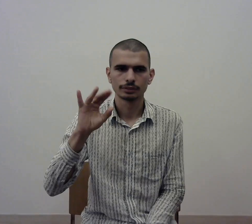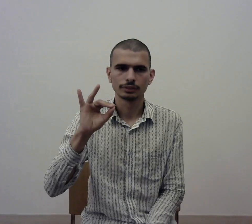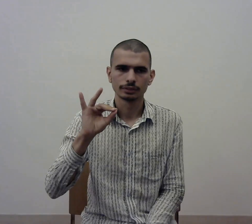İ